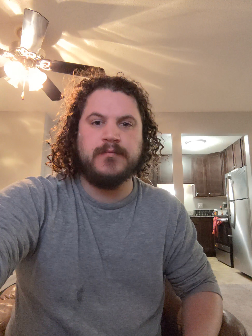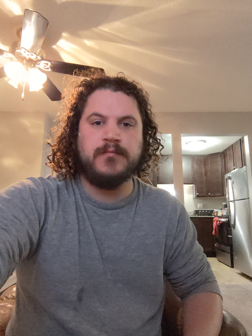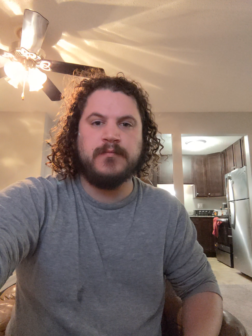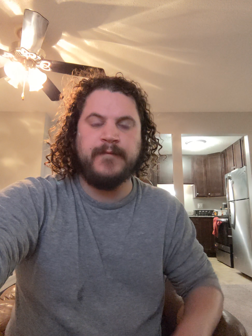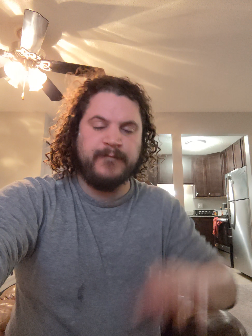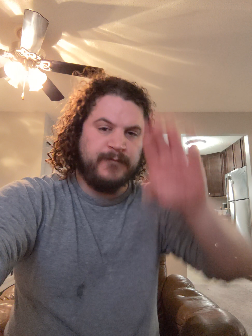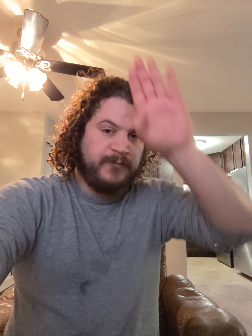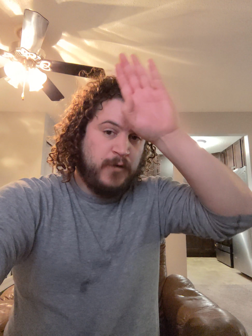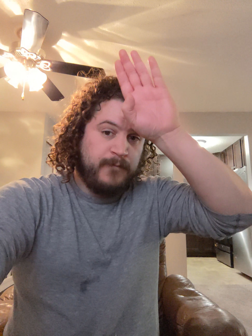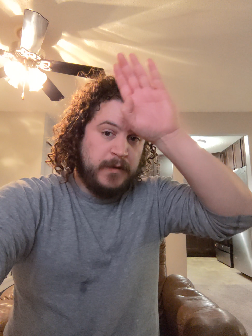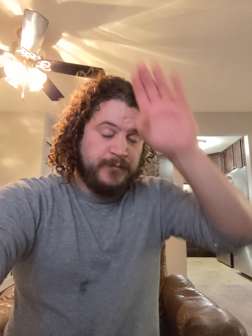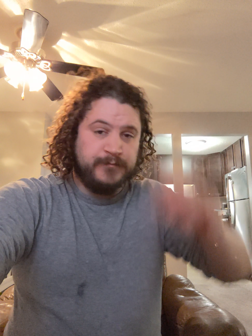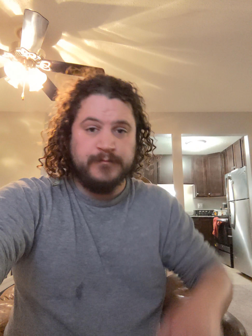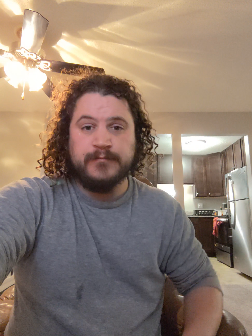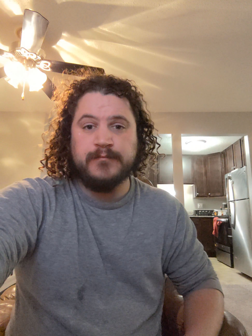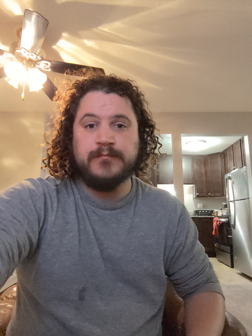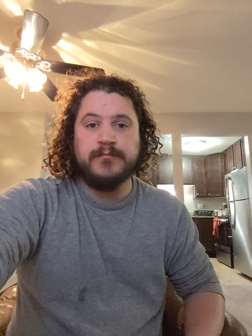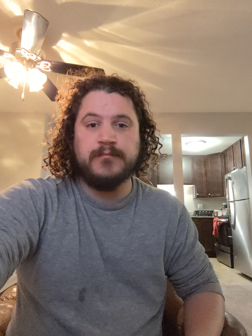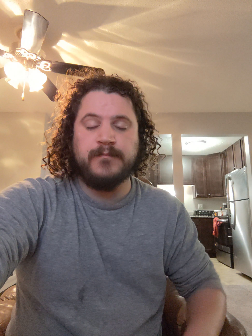fireman